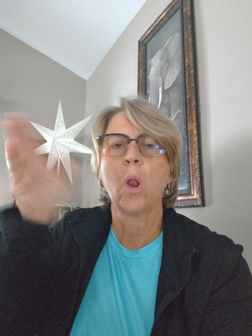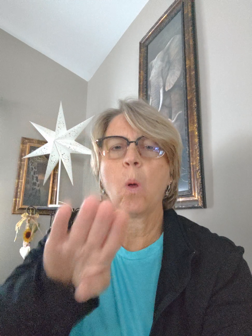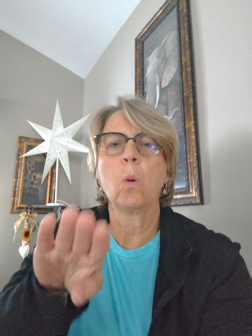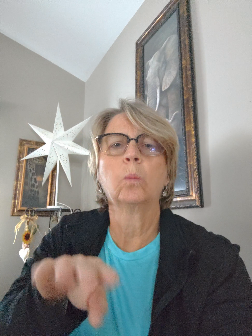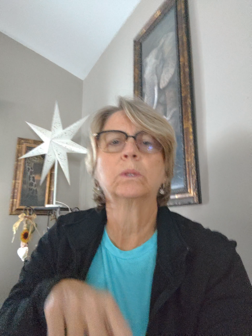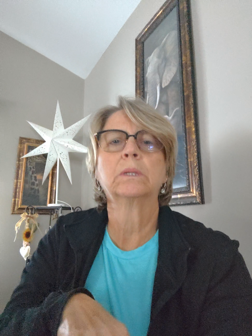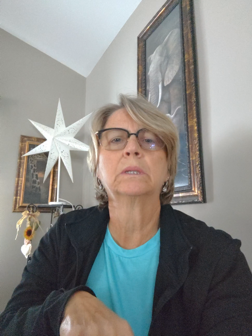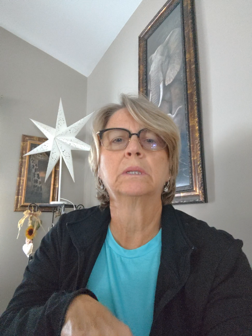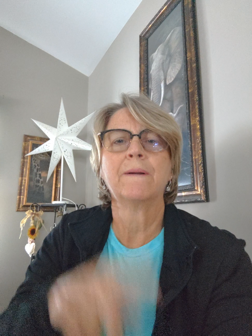close